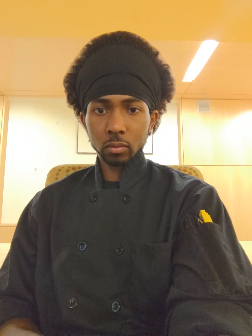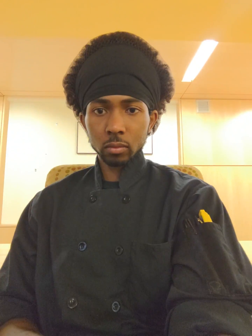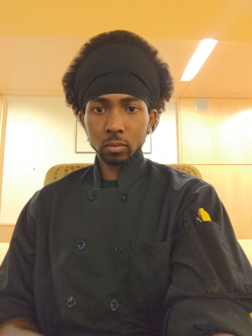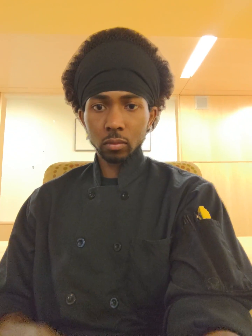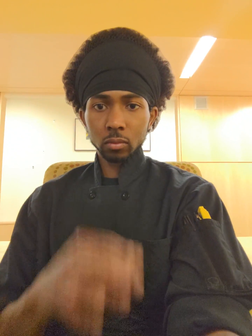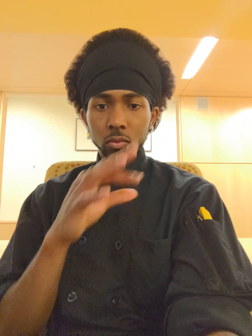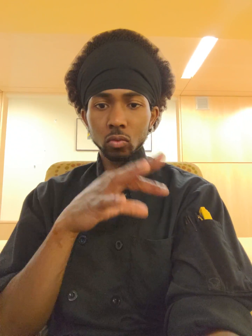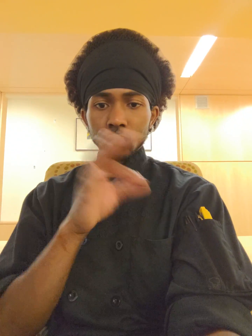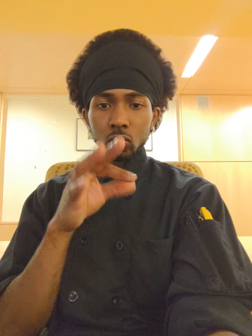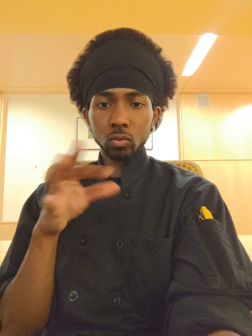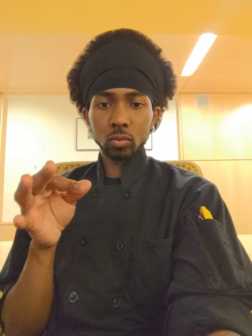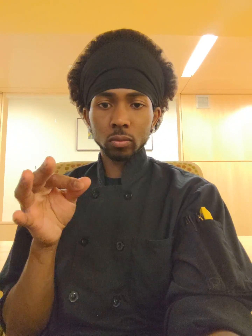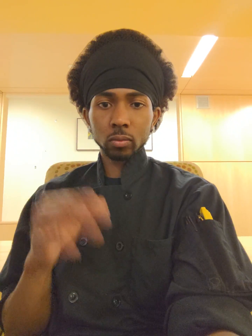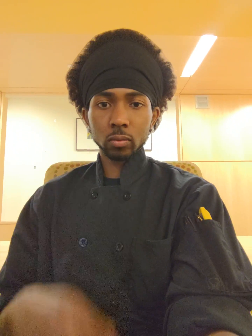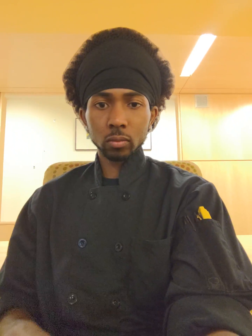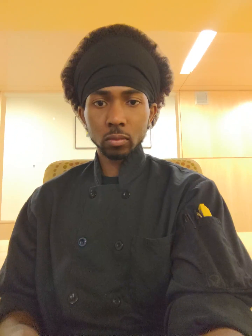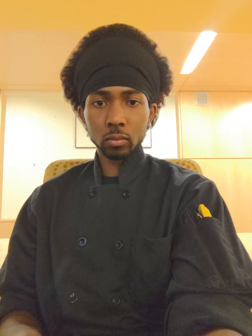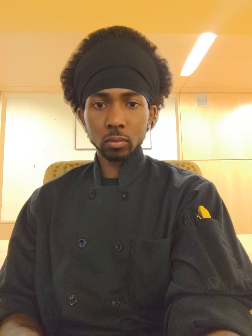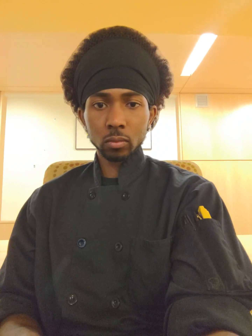choose